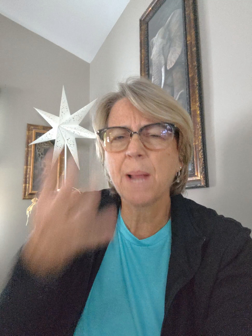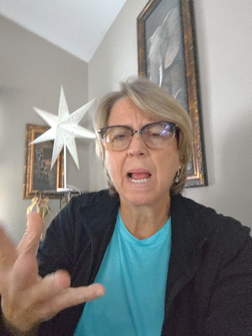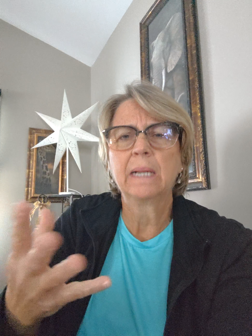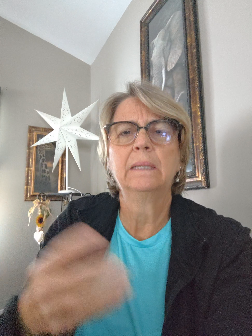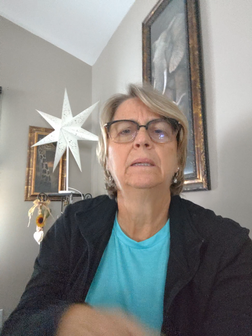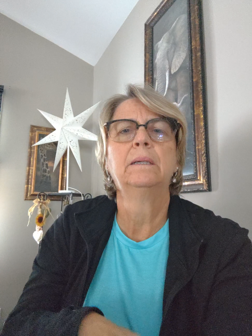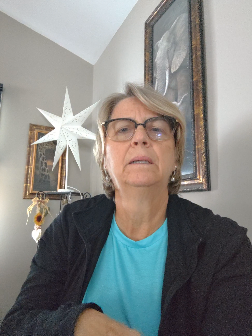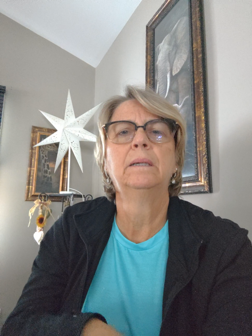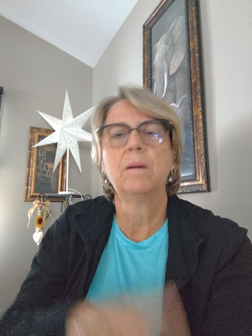many